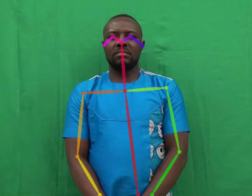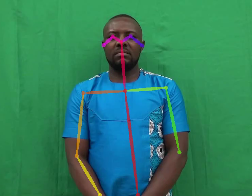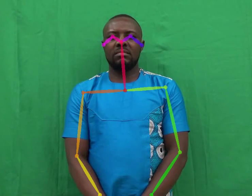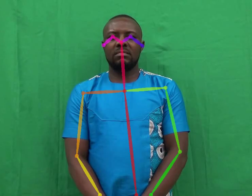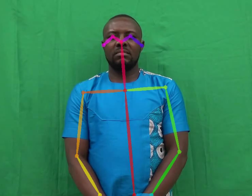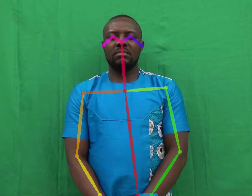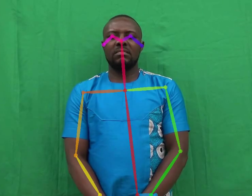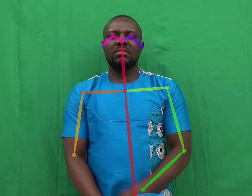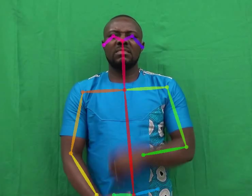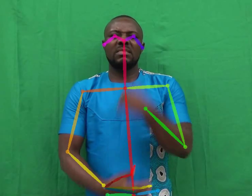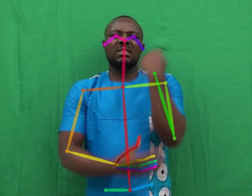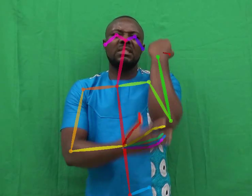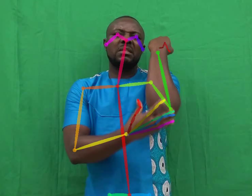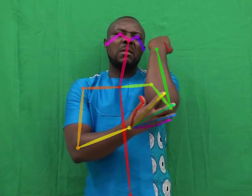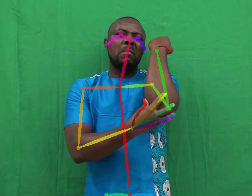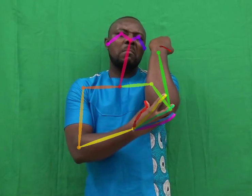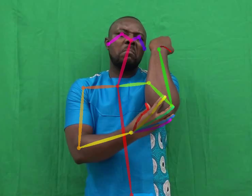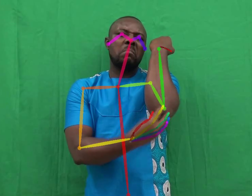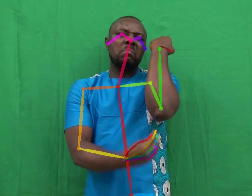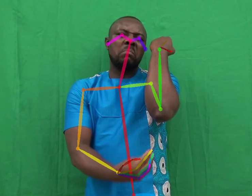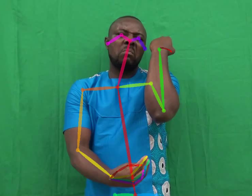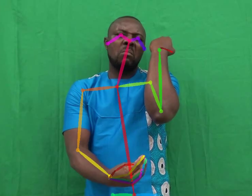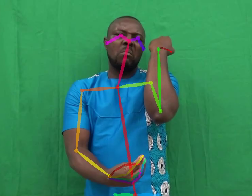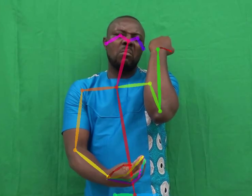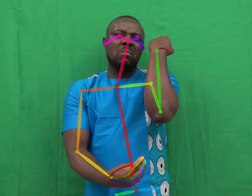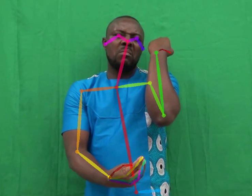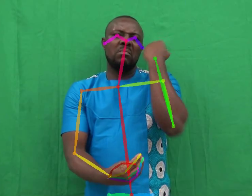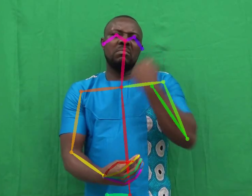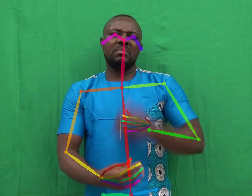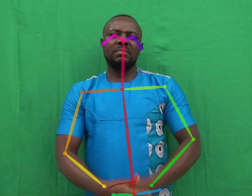poor